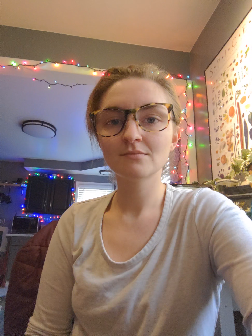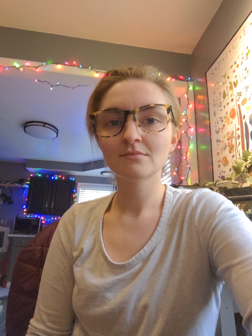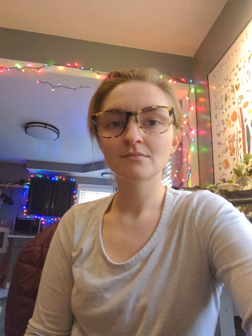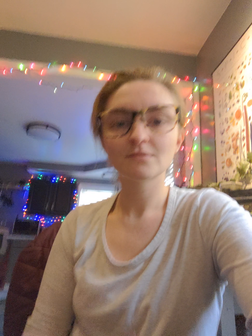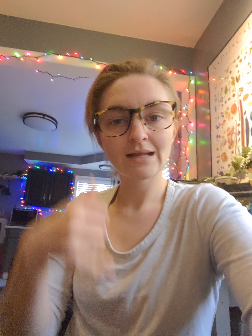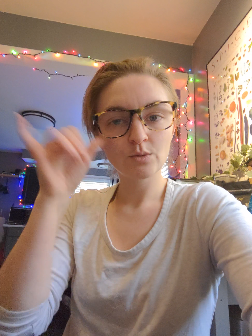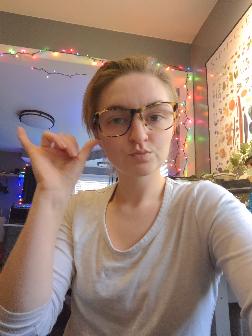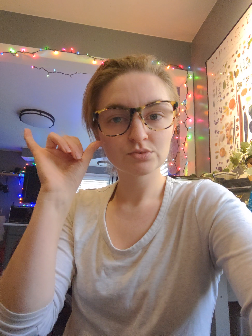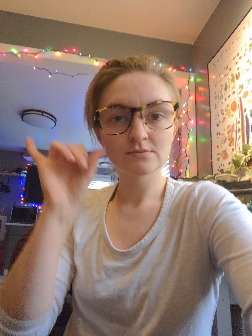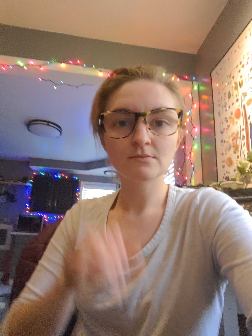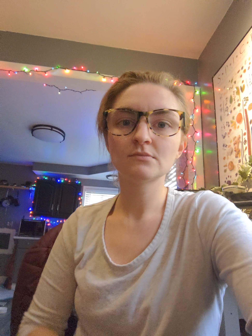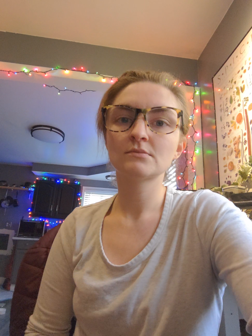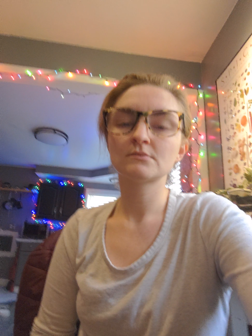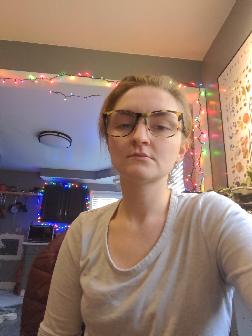cow